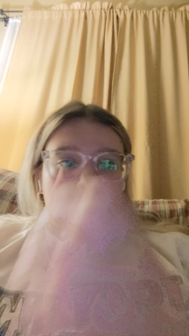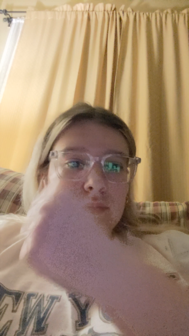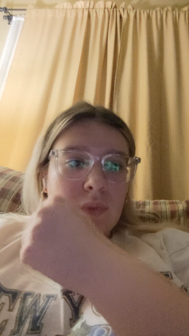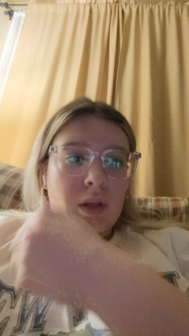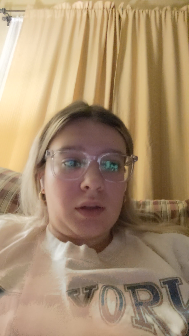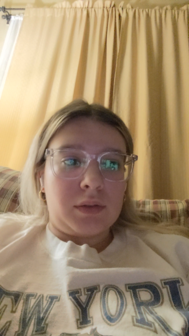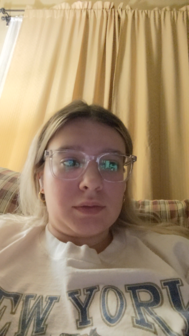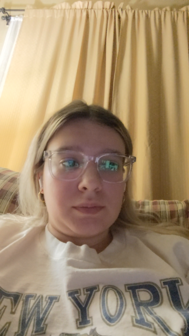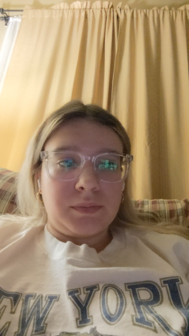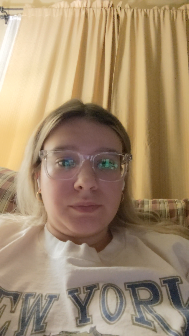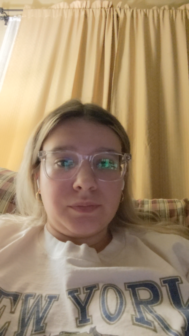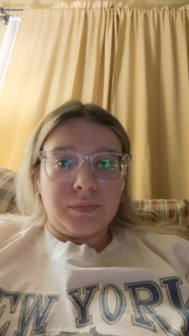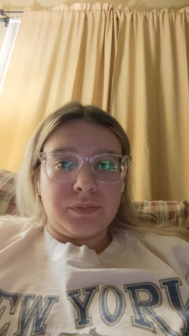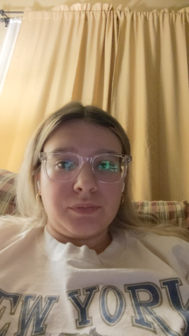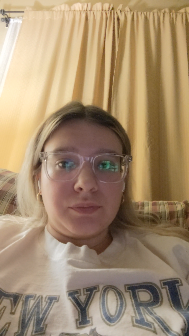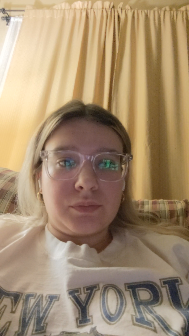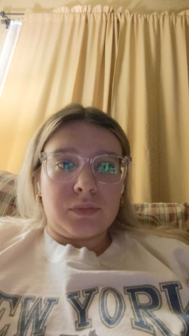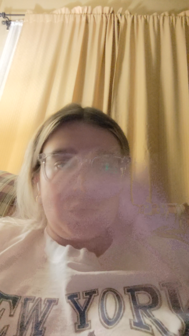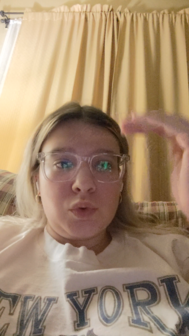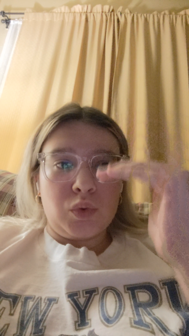short